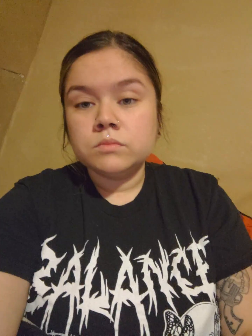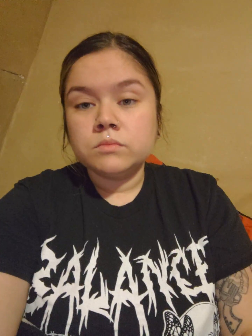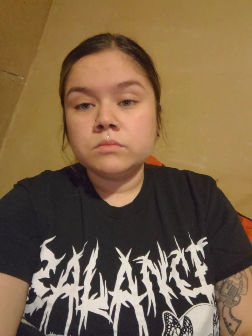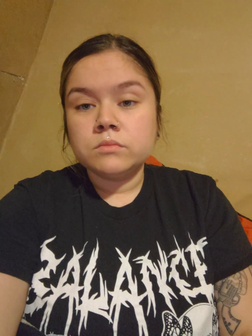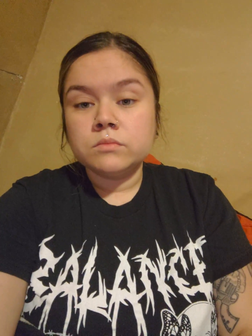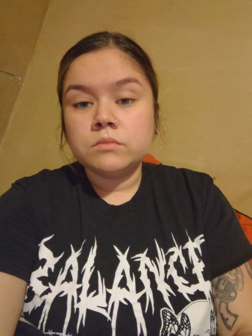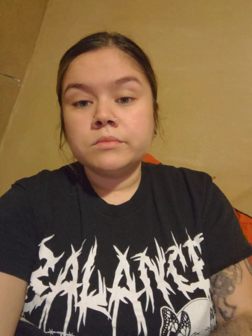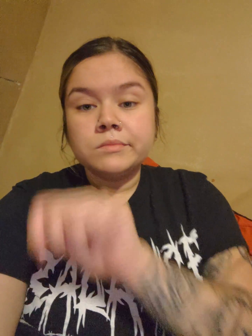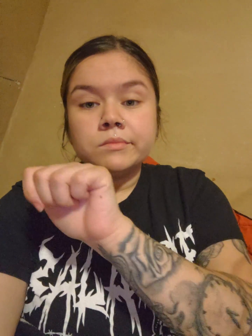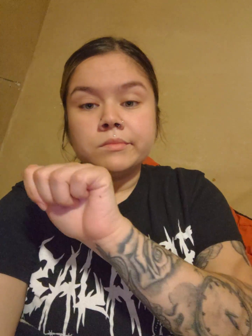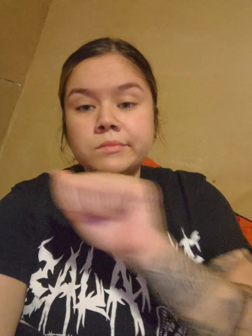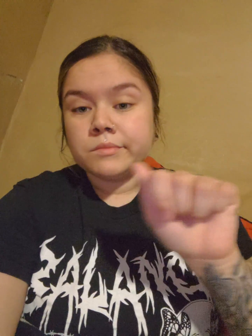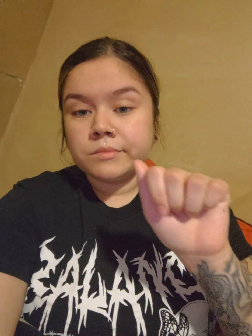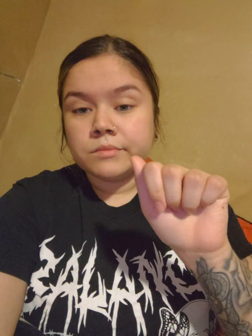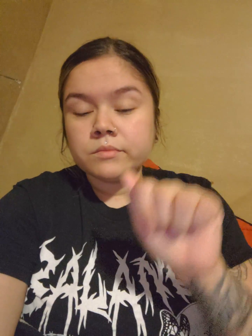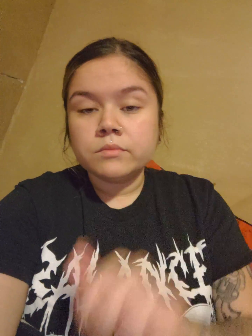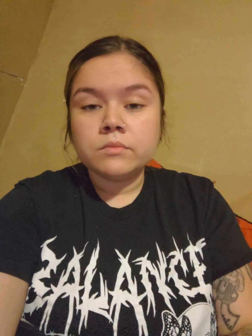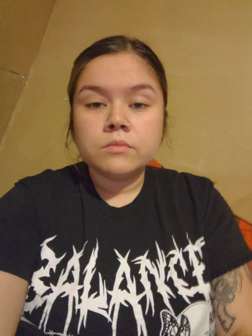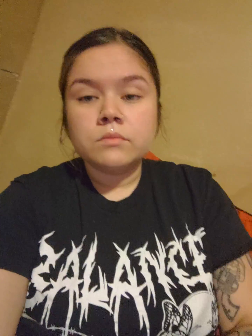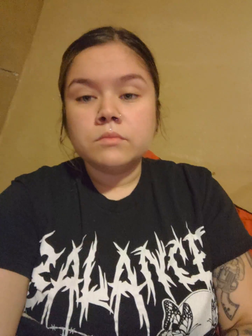a